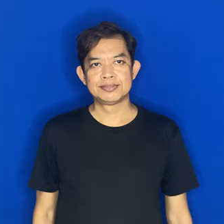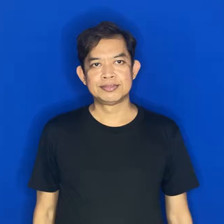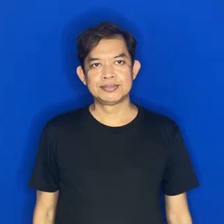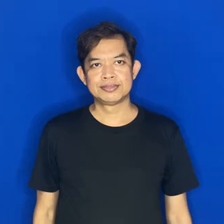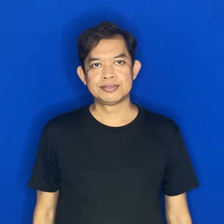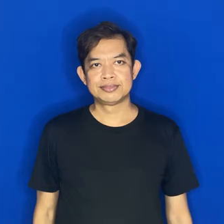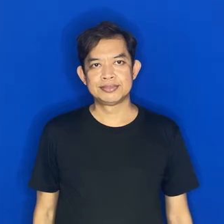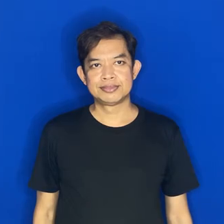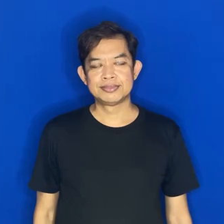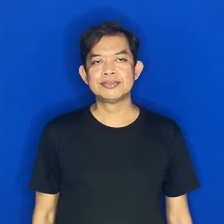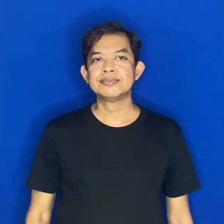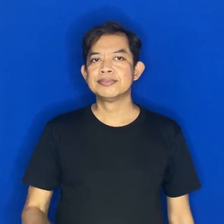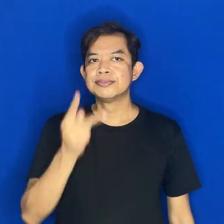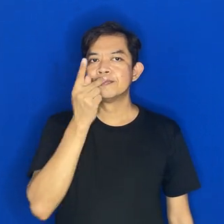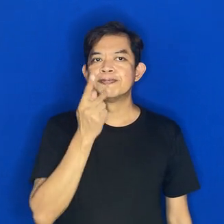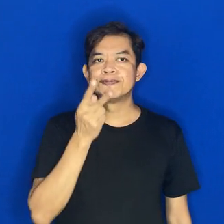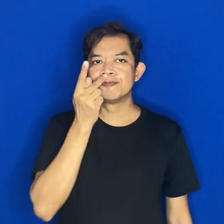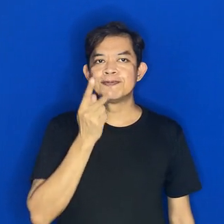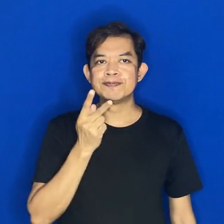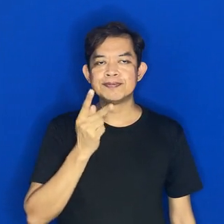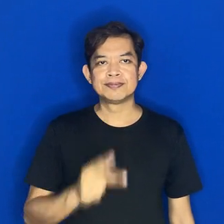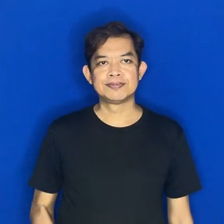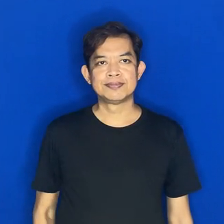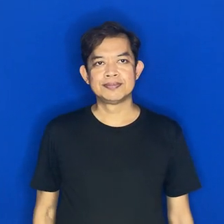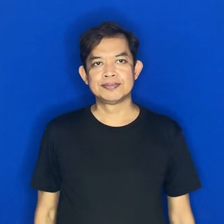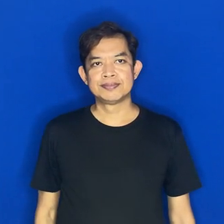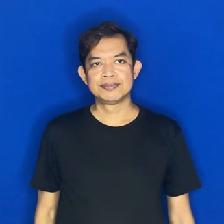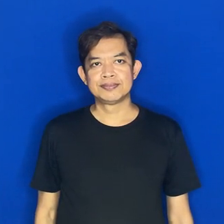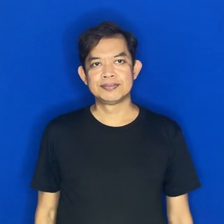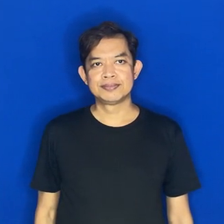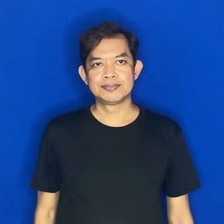pink